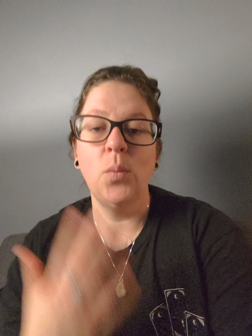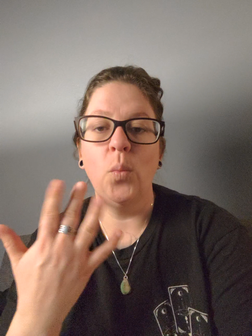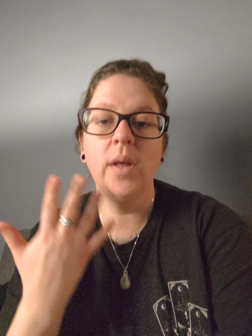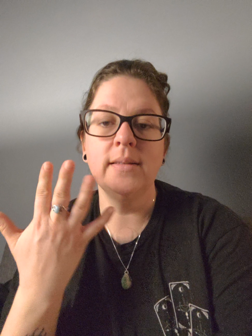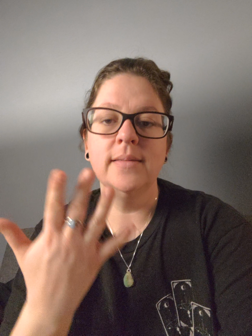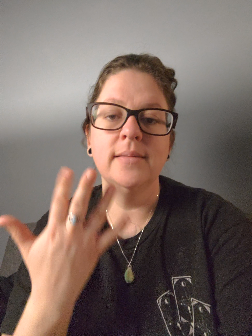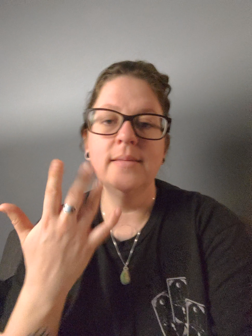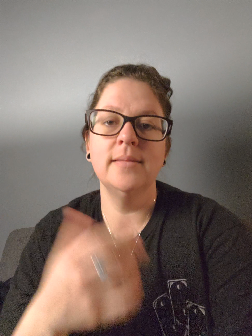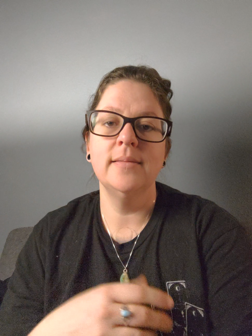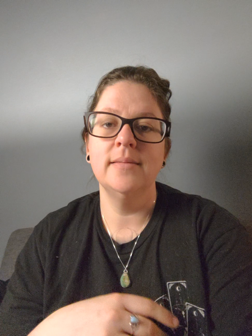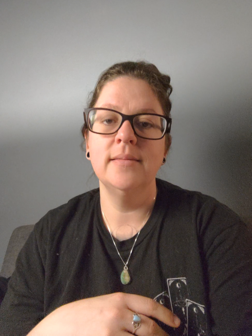wait